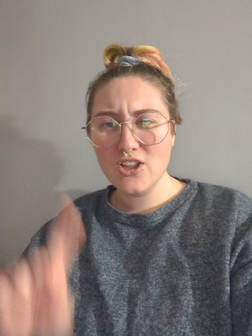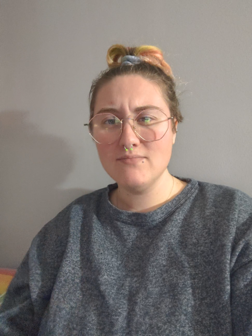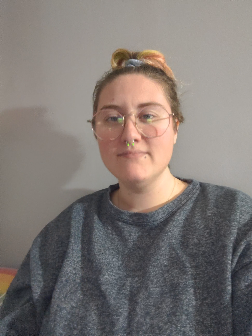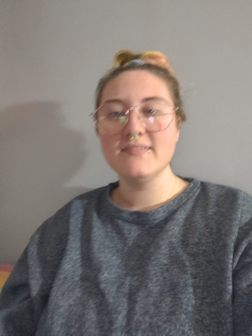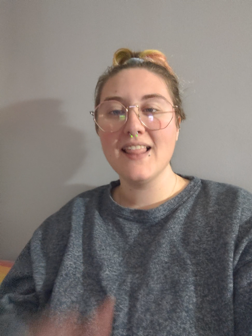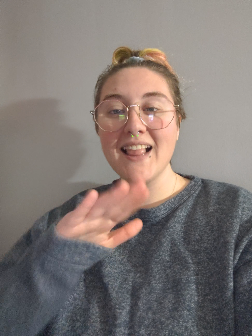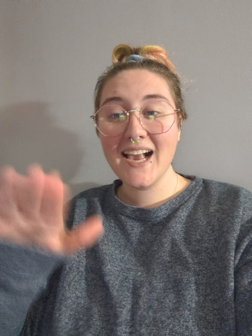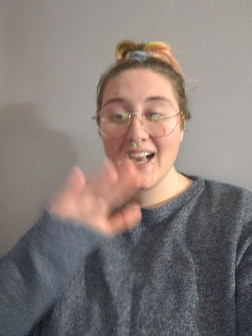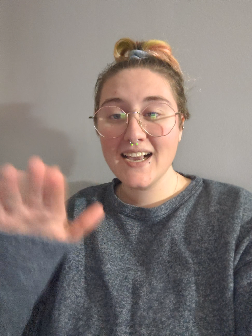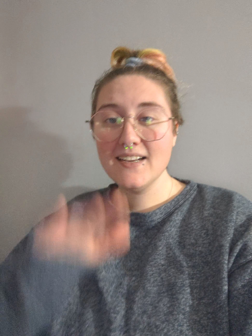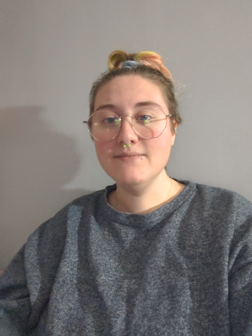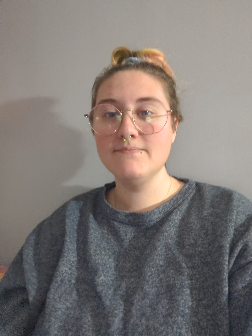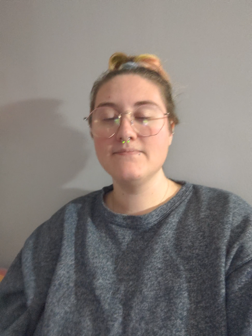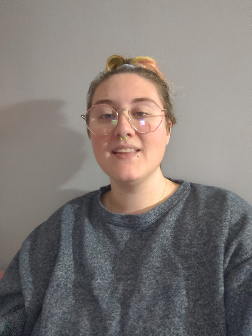clean